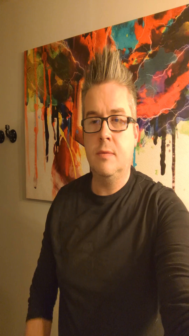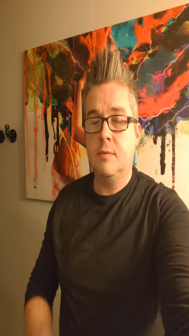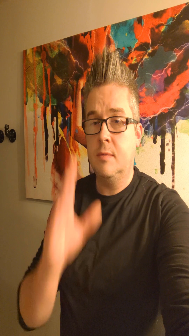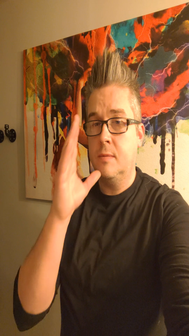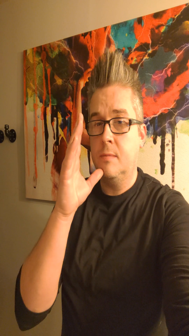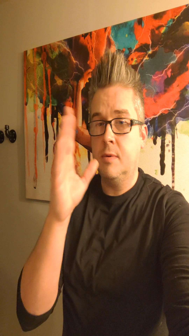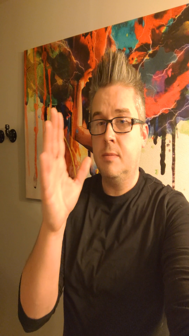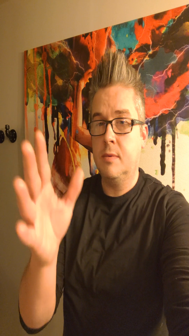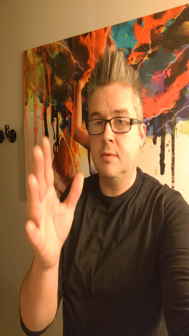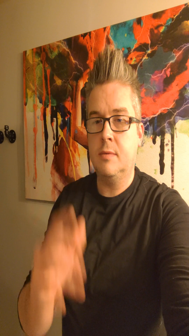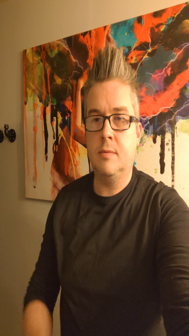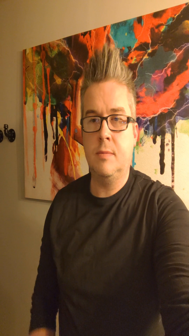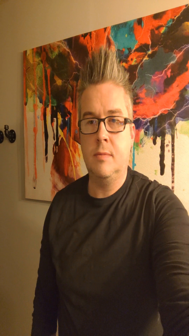grandma